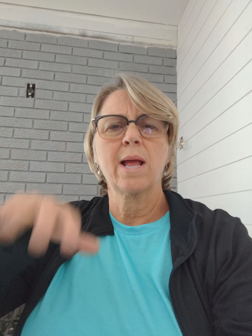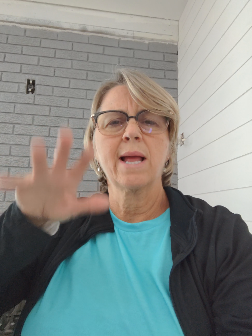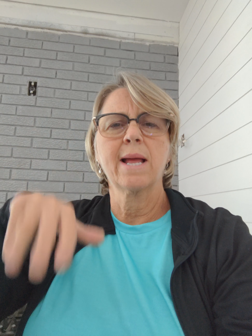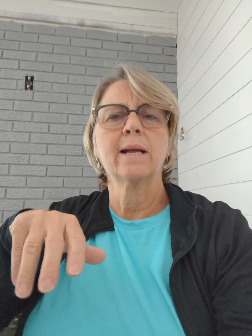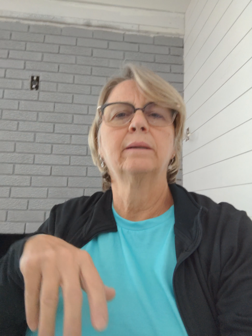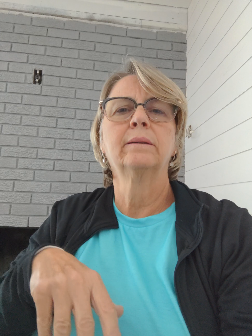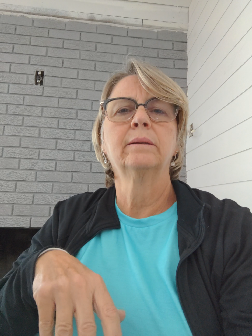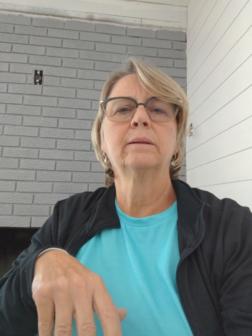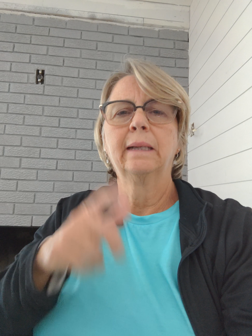rain